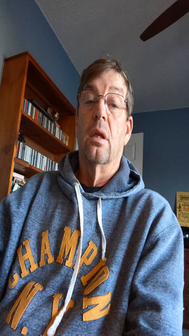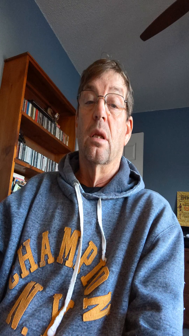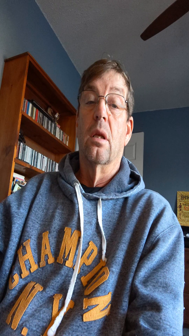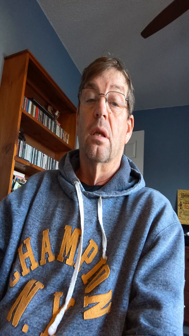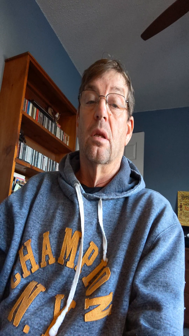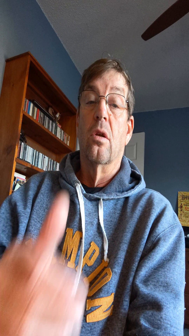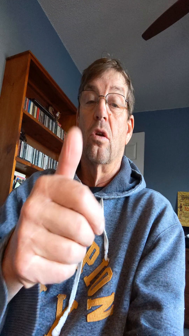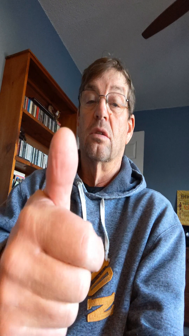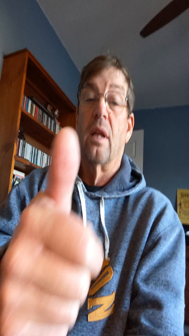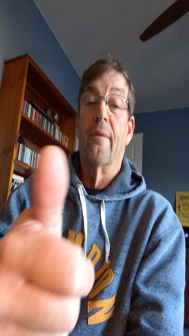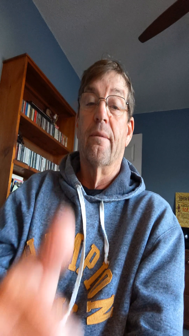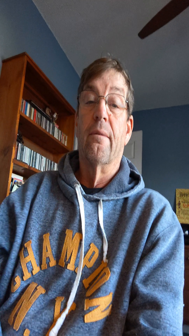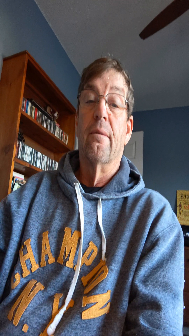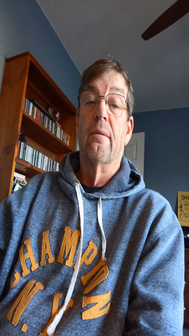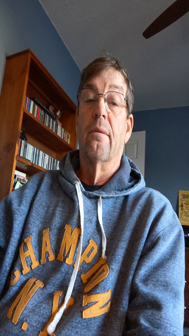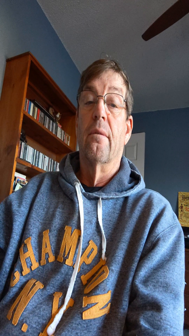yourself